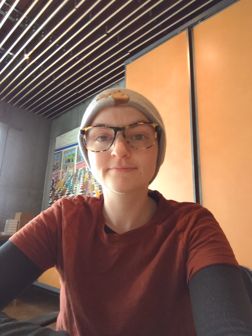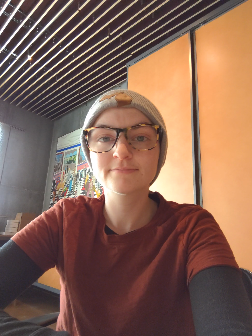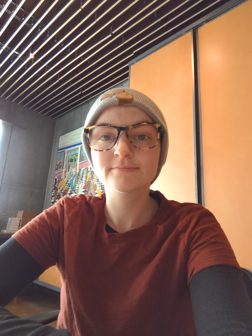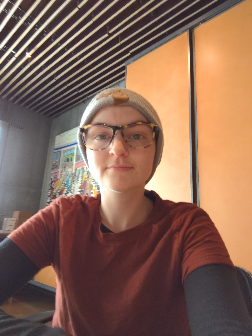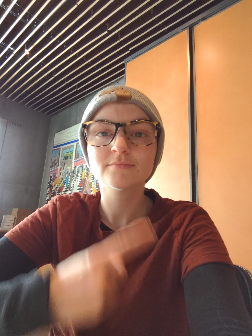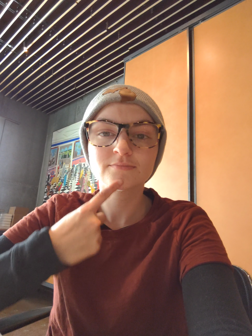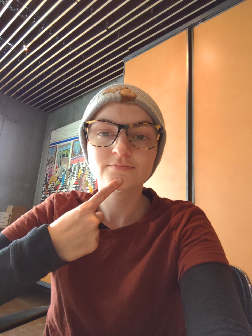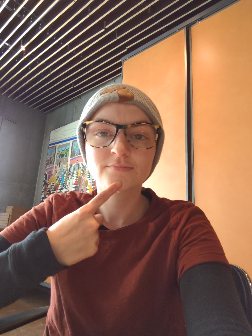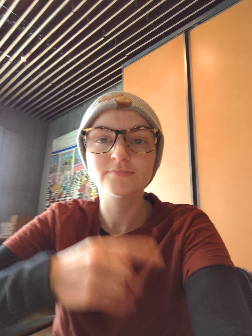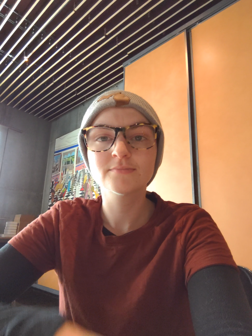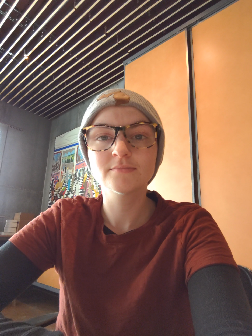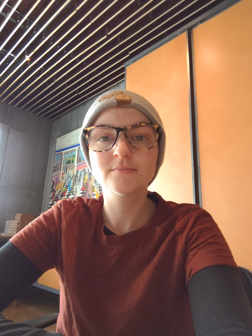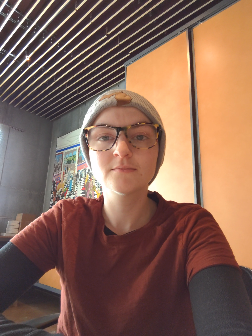chin